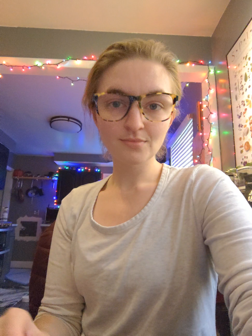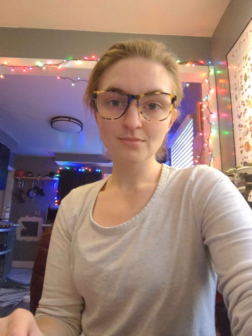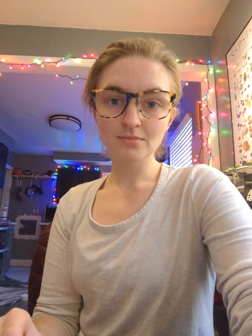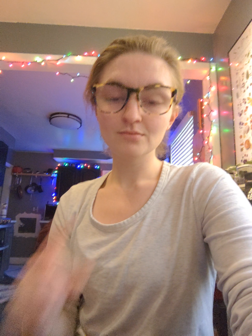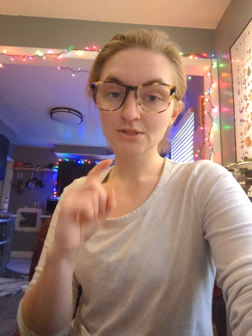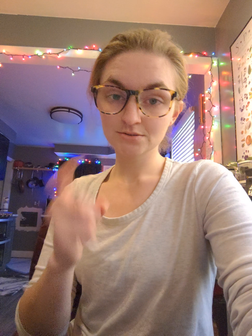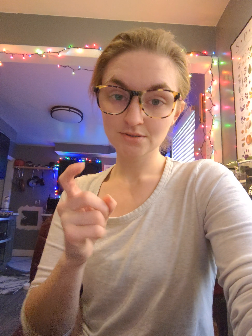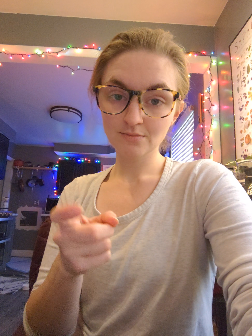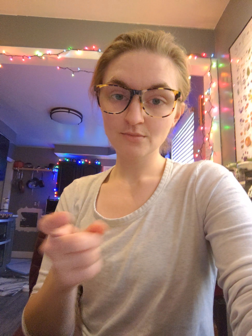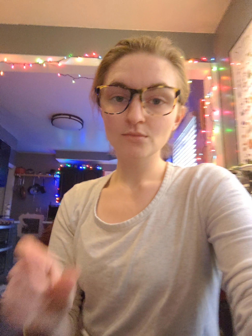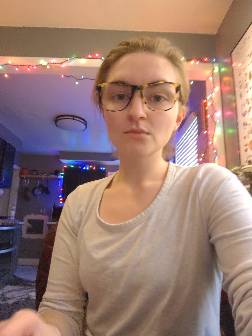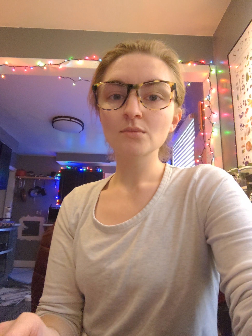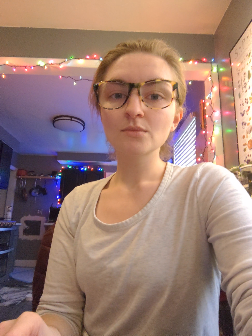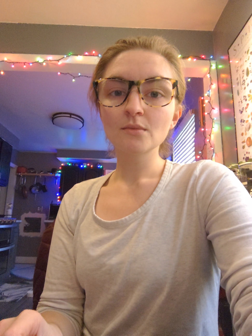gift